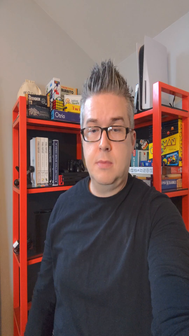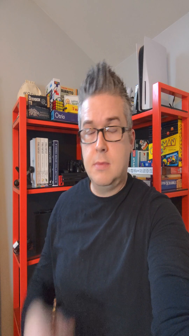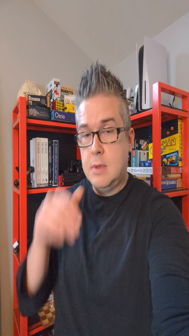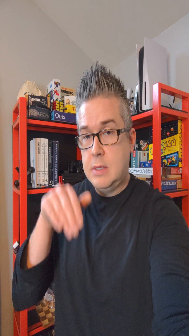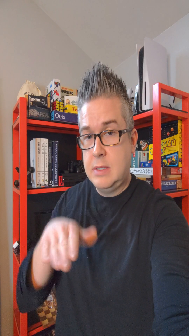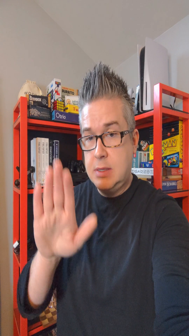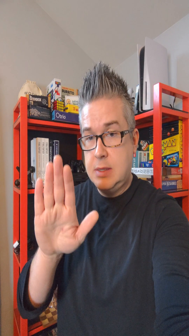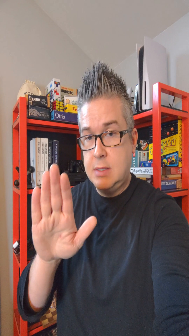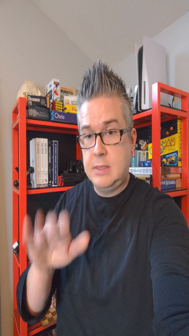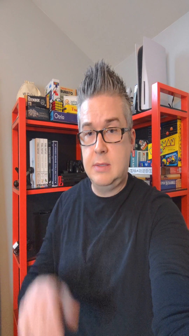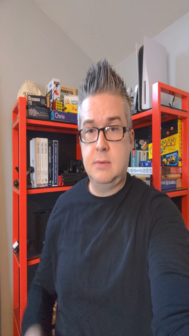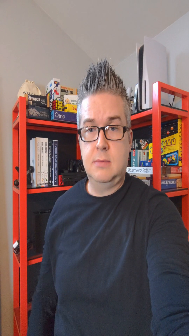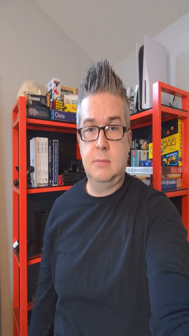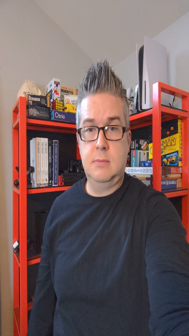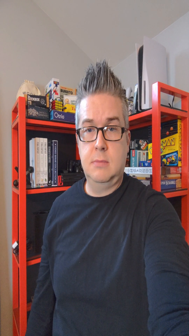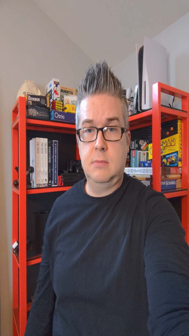into